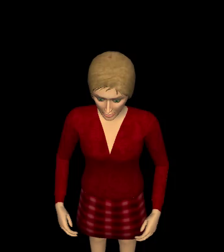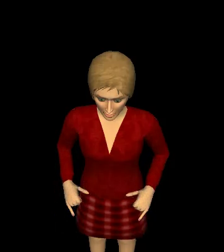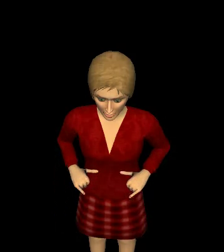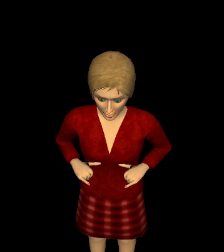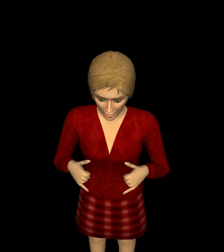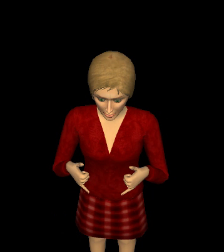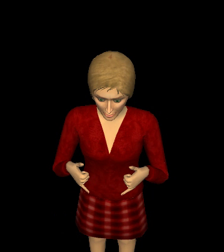شاب